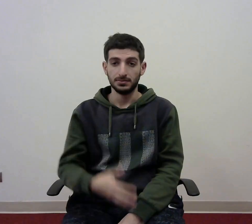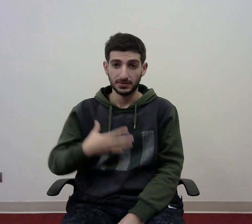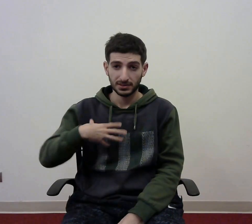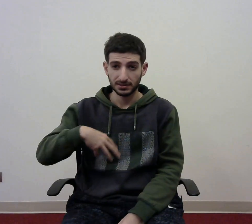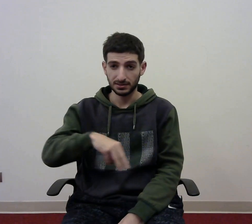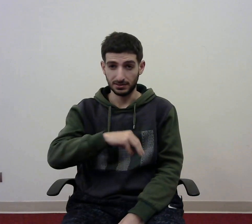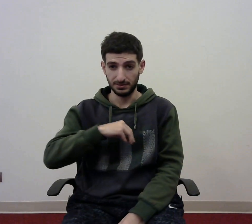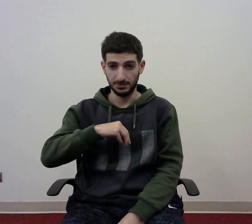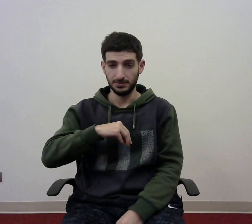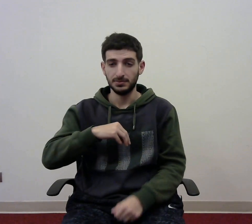biz